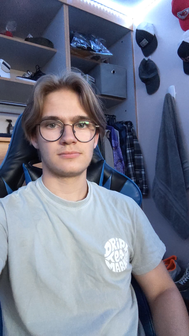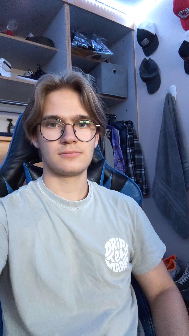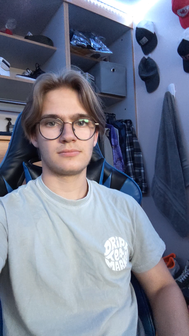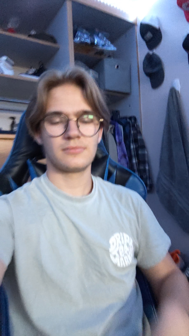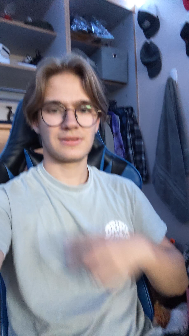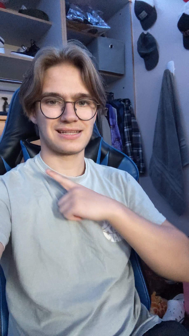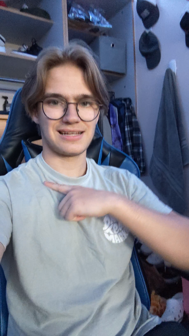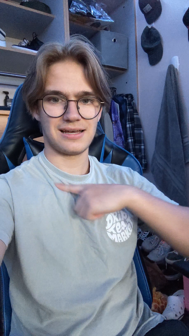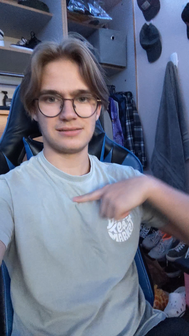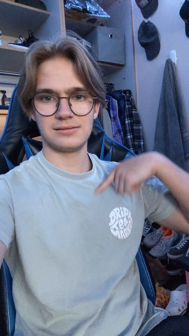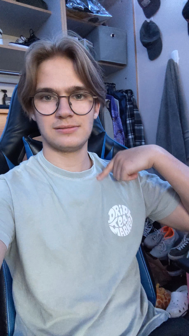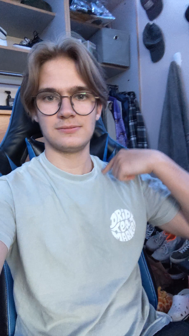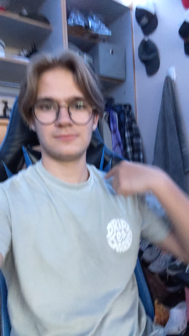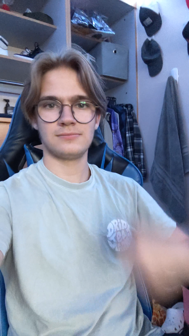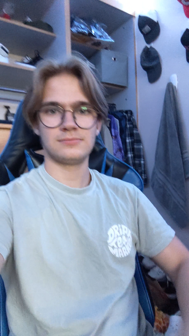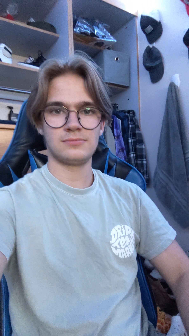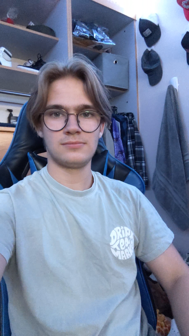necklace